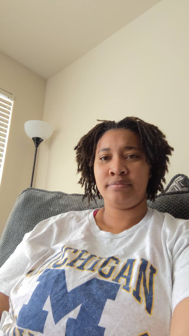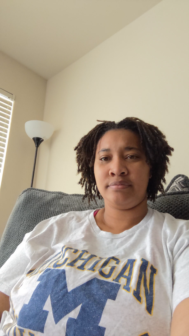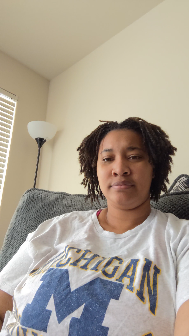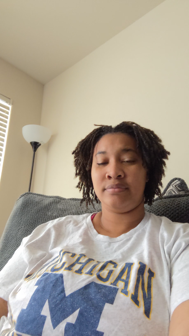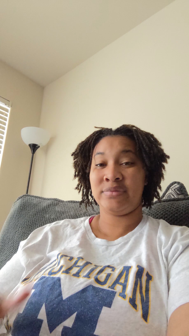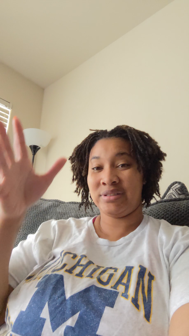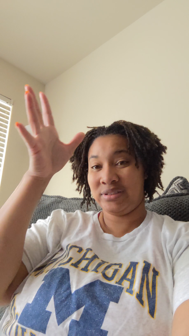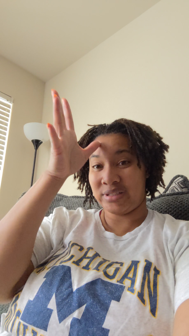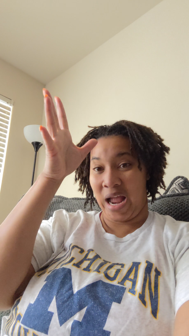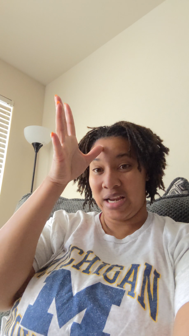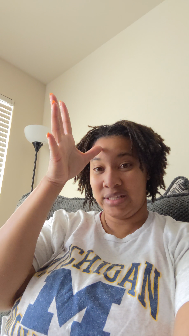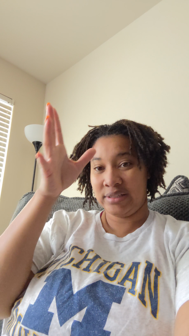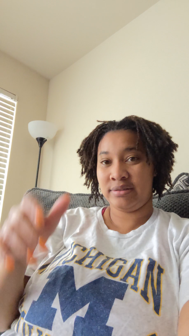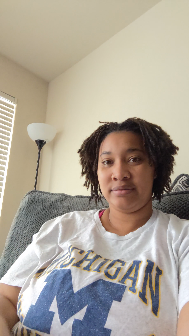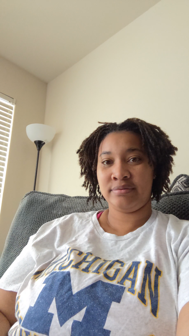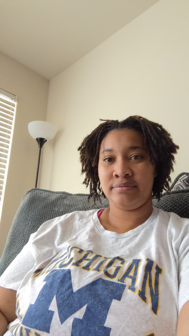daddy